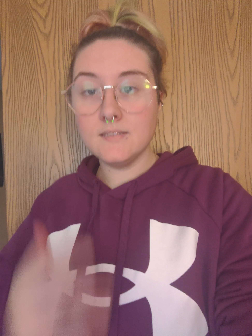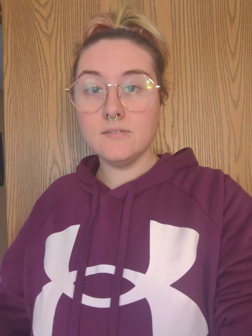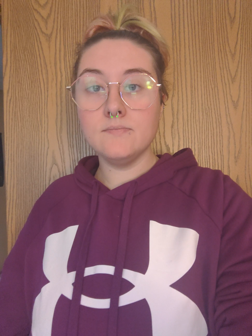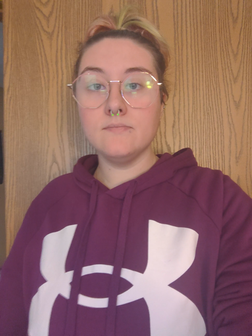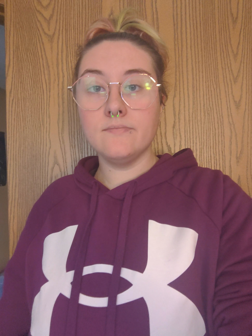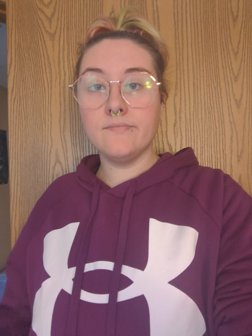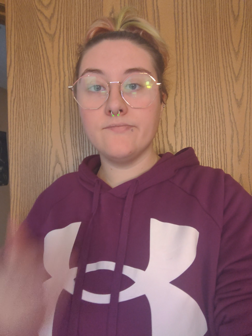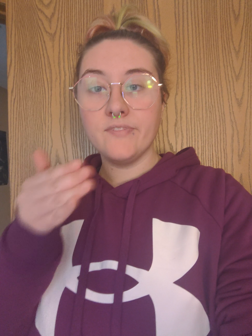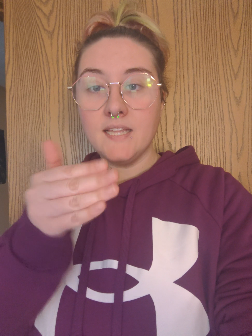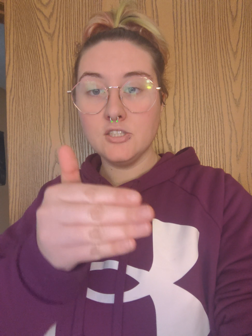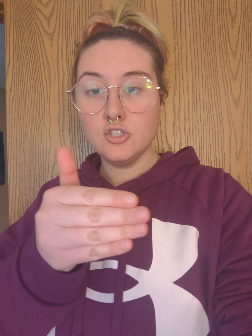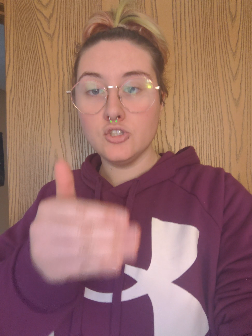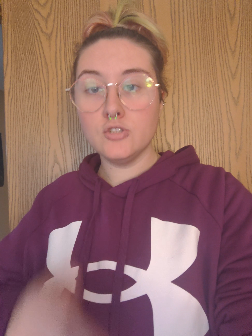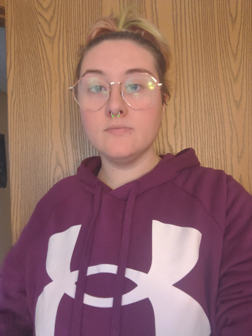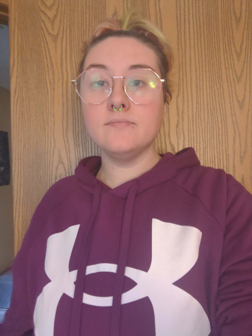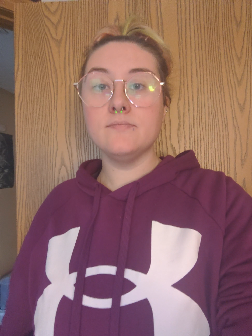fish